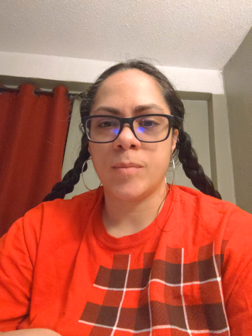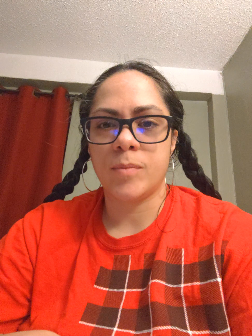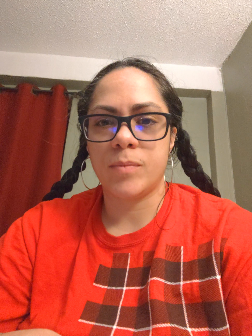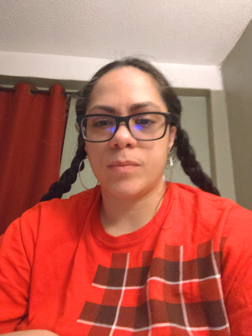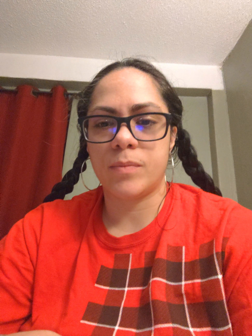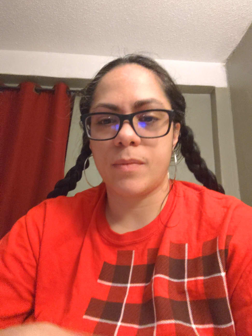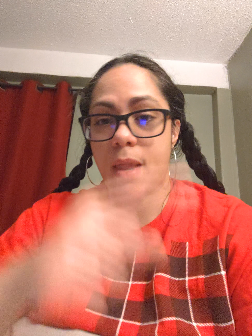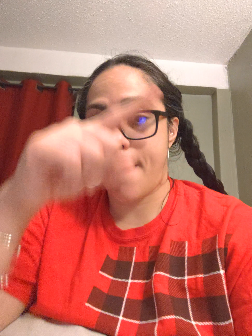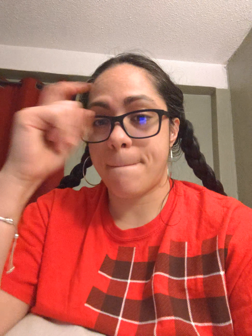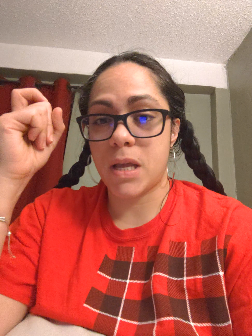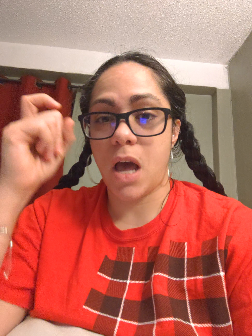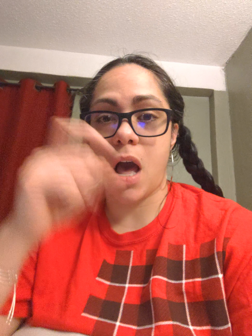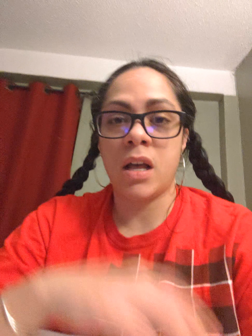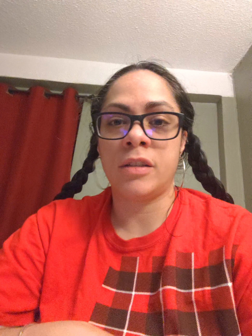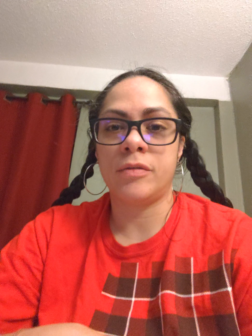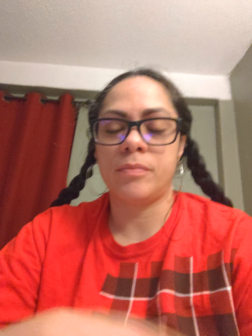because